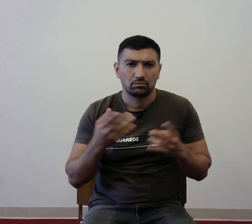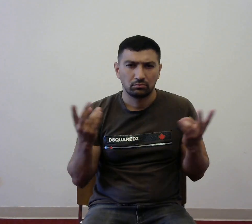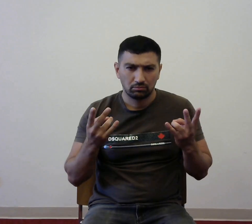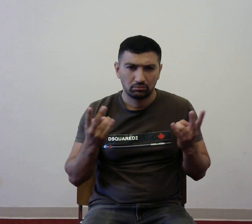lazım